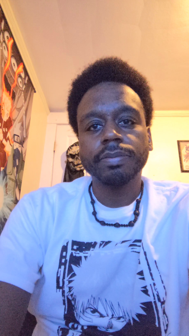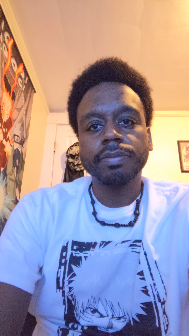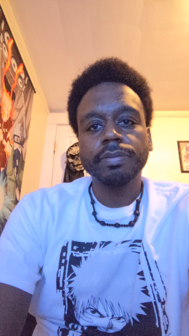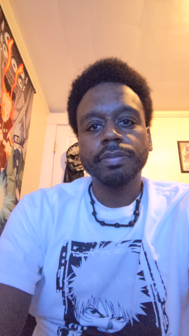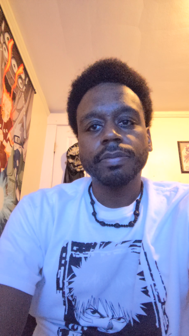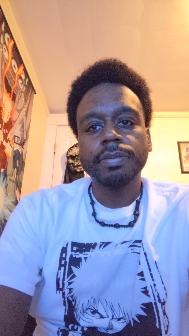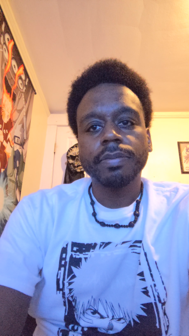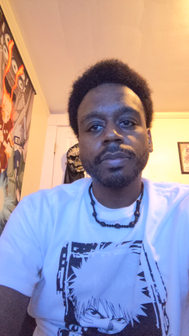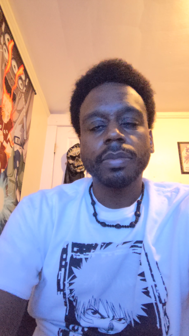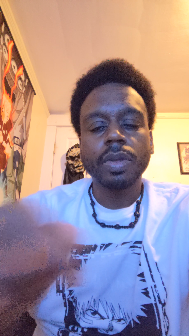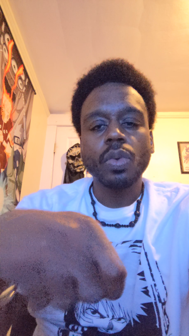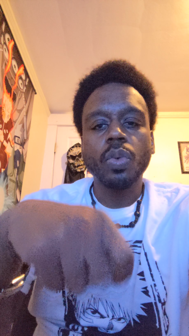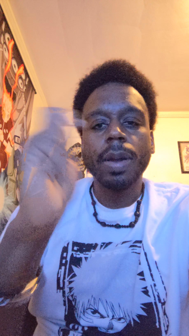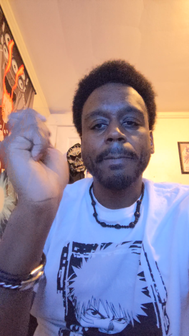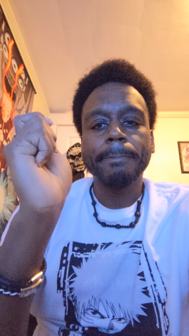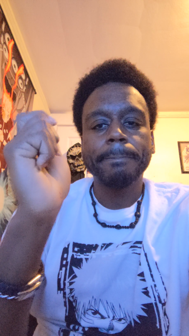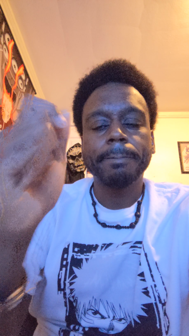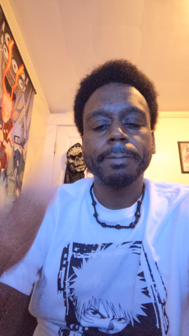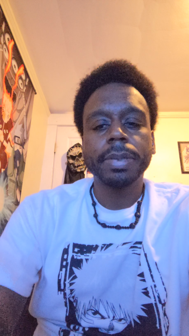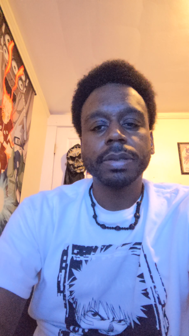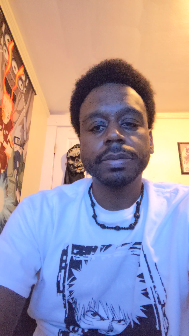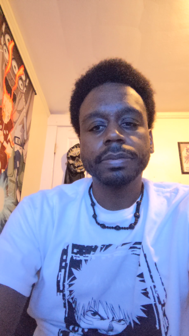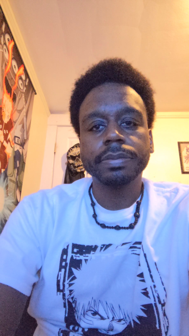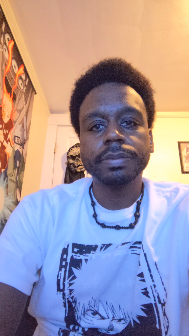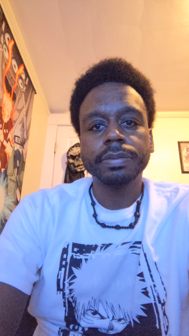rip